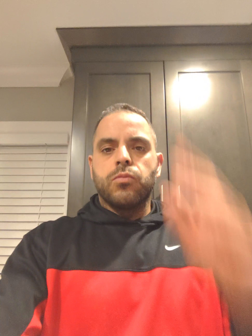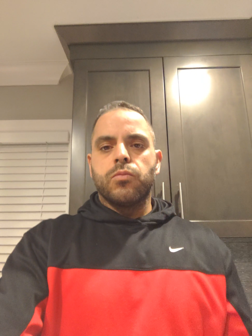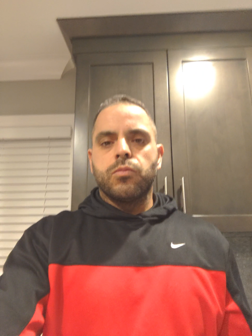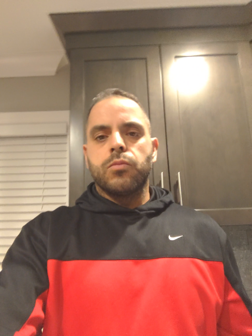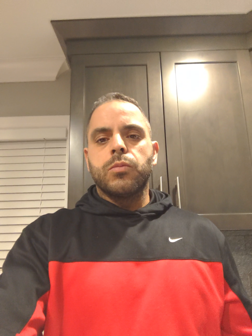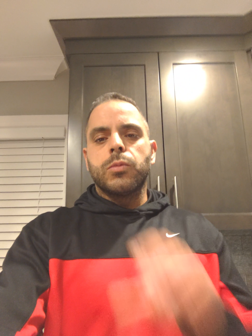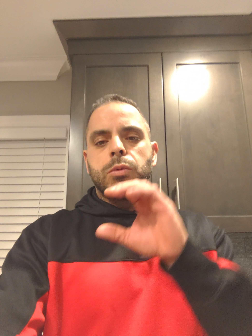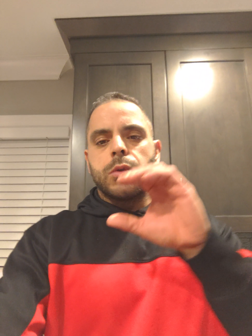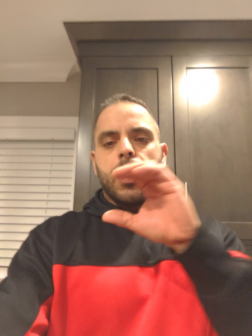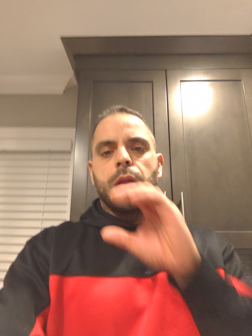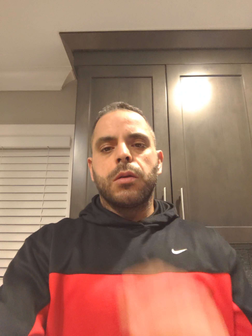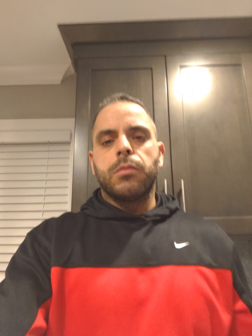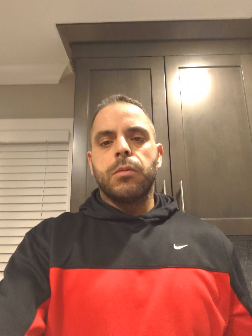chocolate